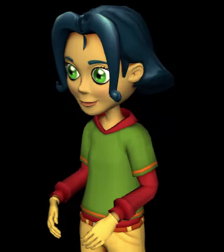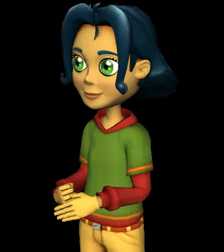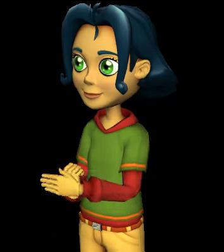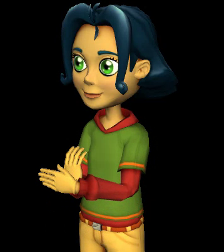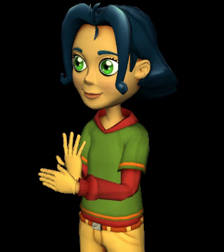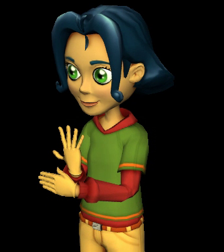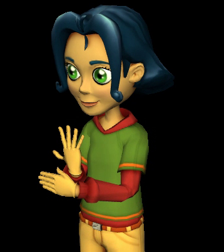جديد